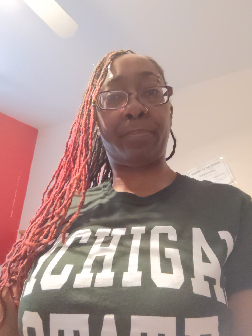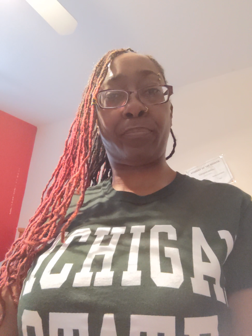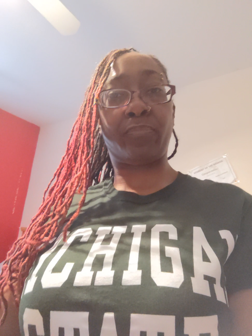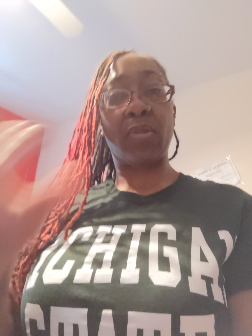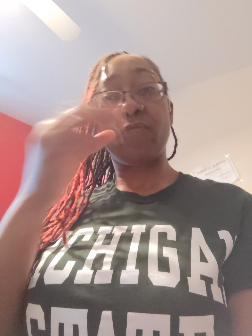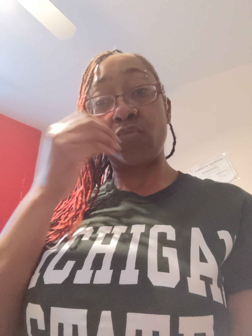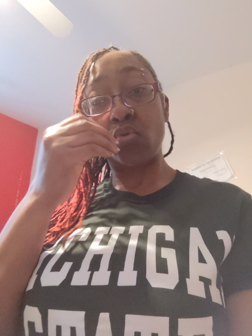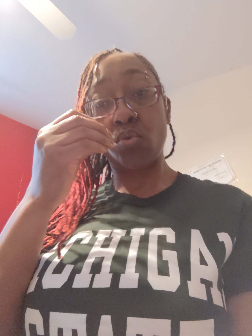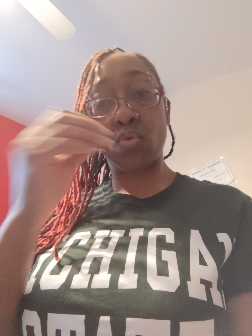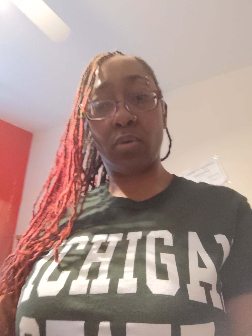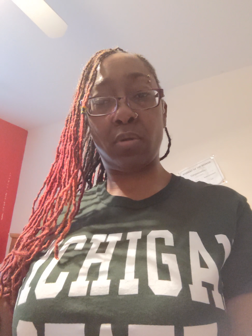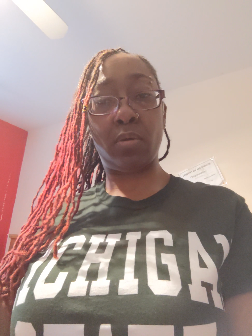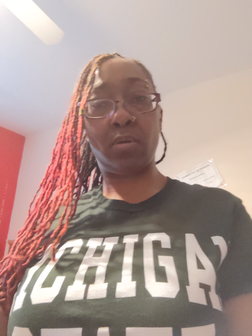food